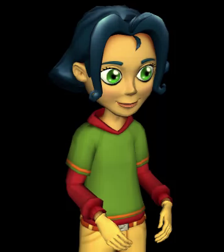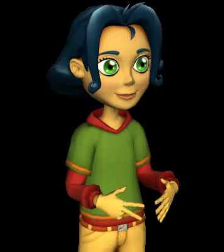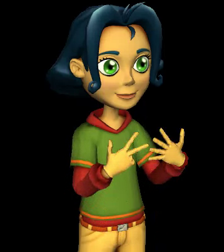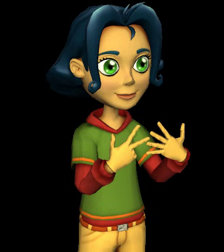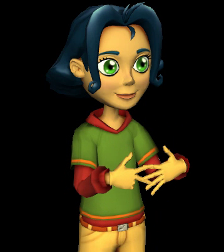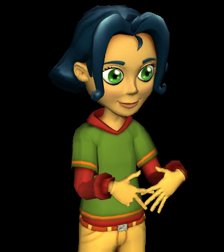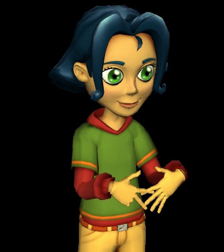18